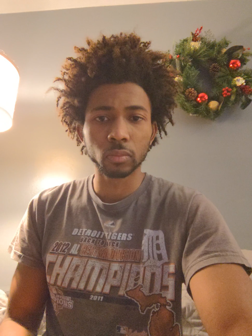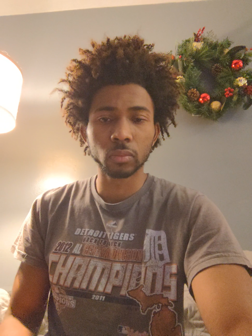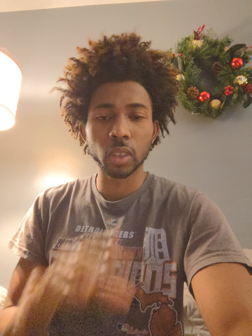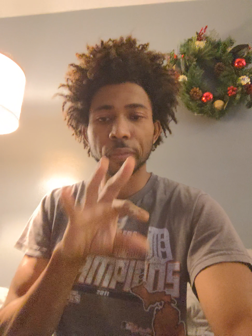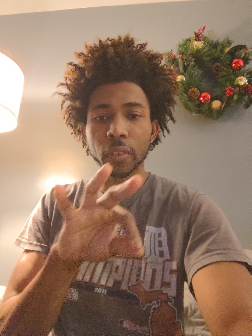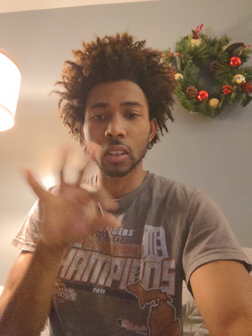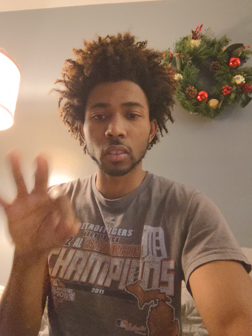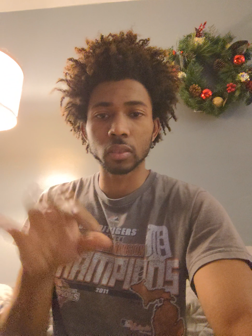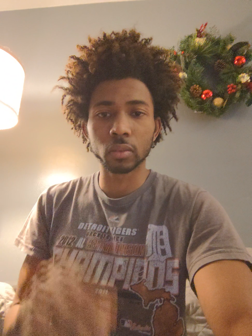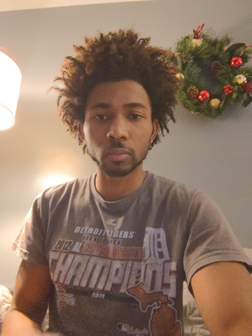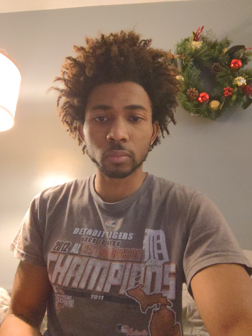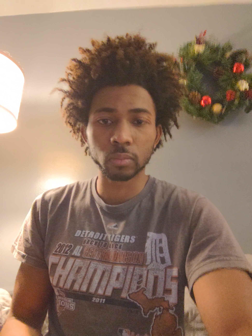french fries